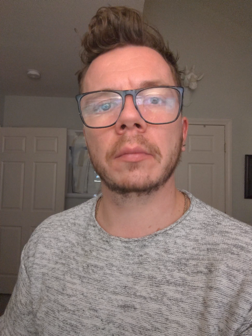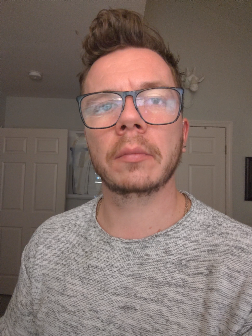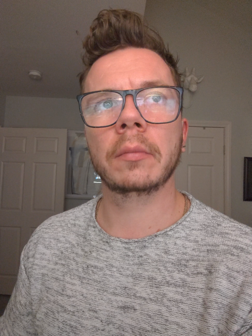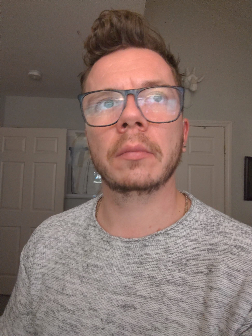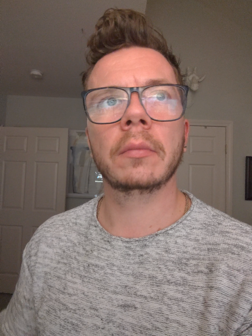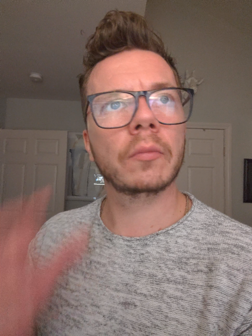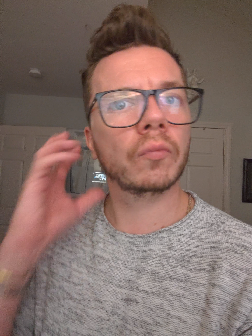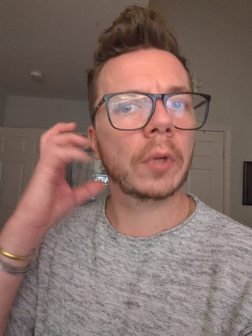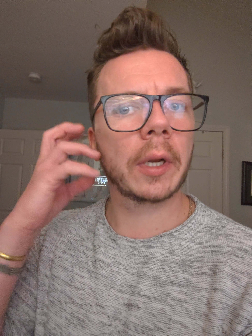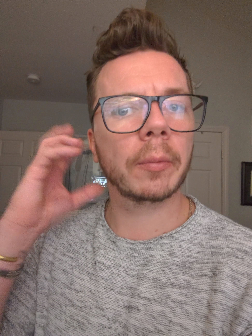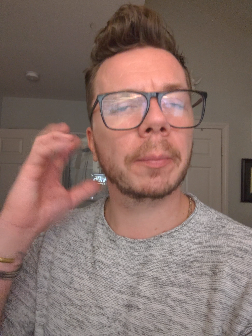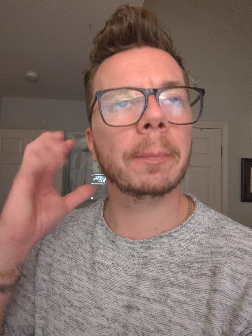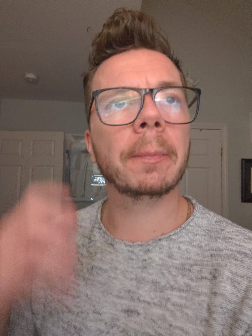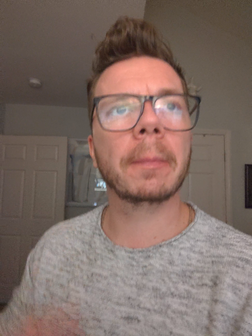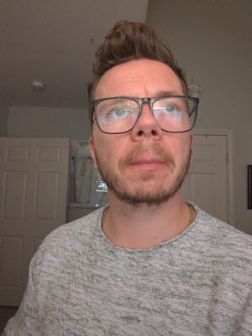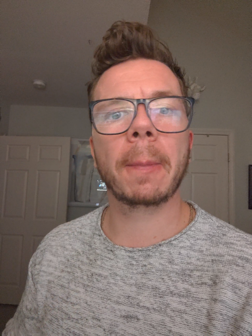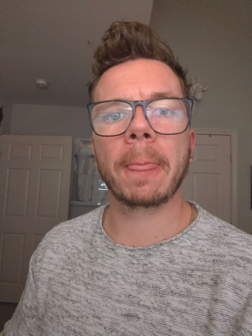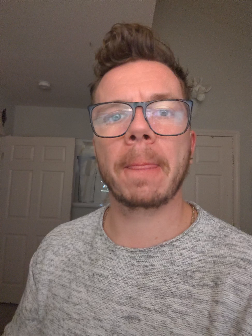radio